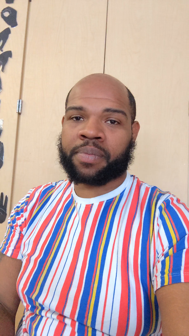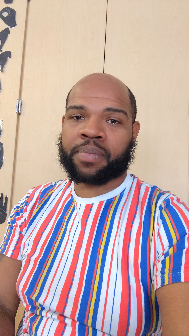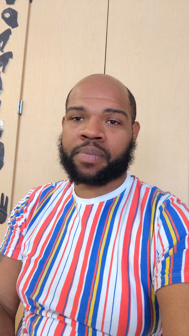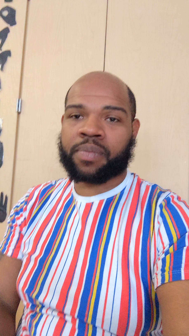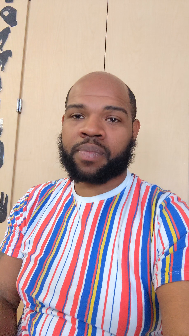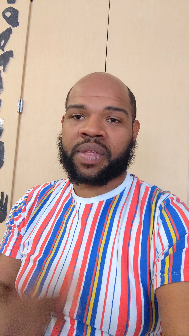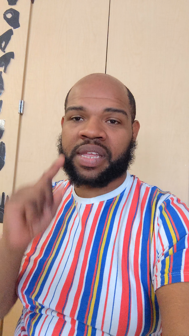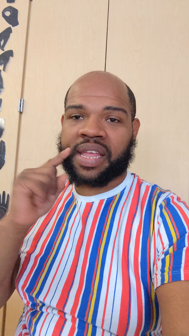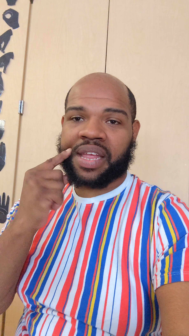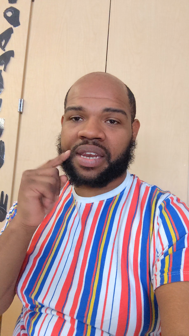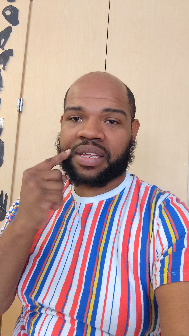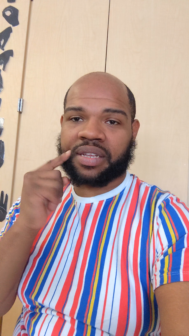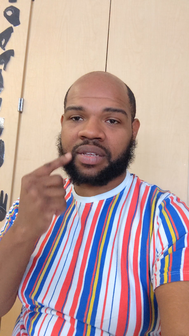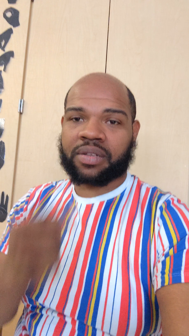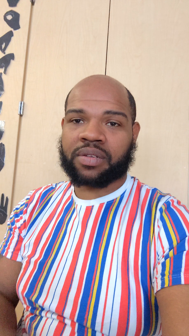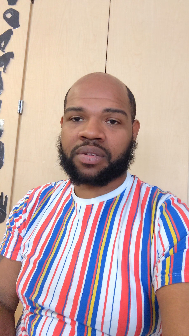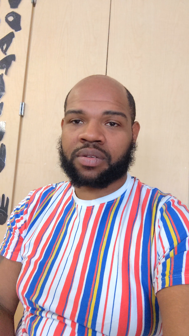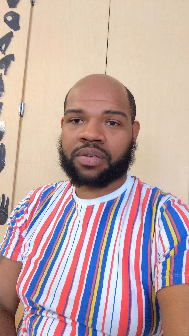candy